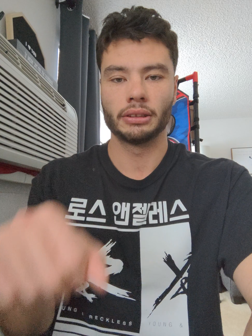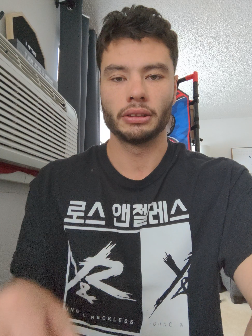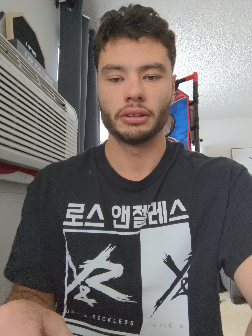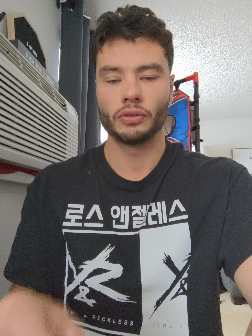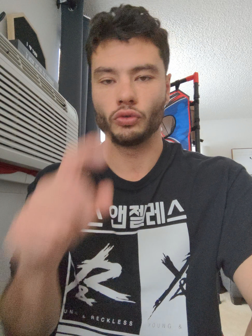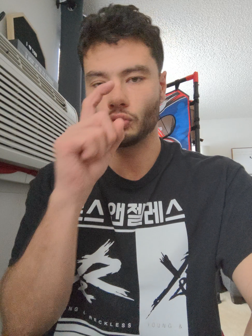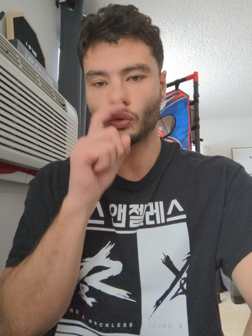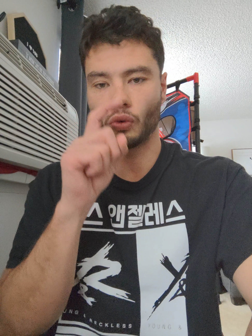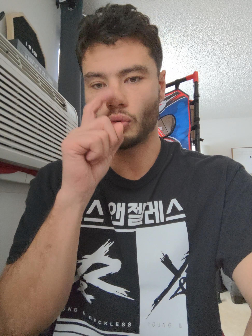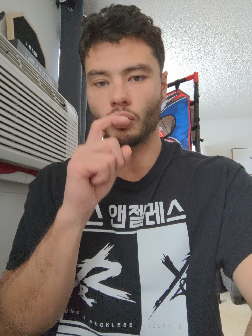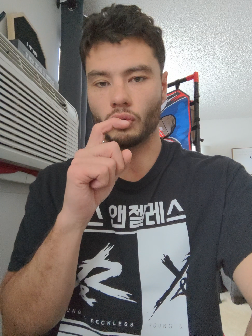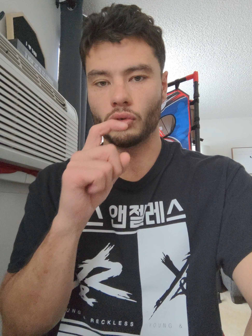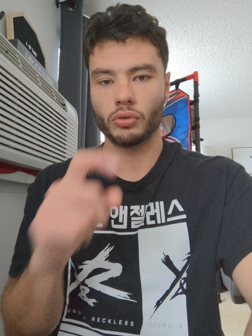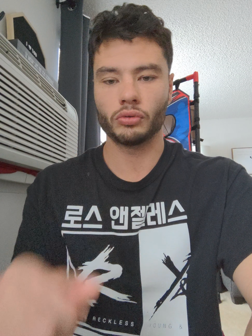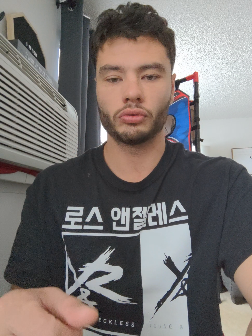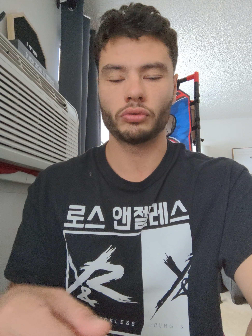doll